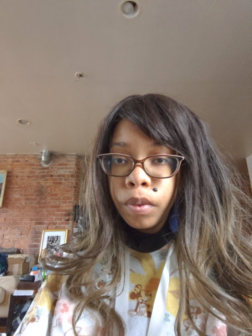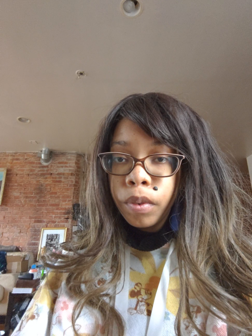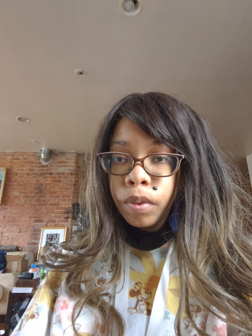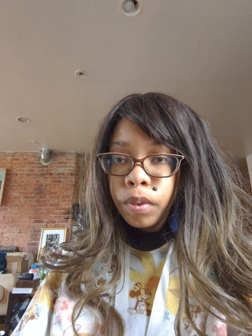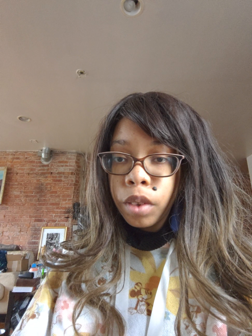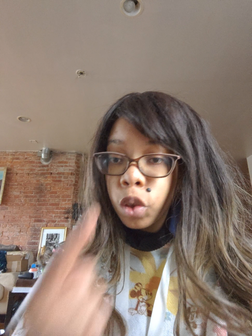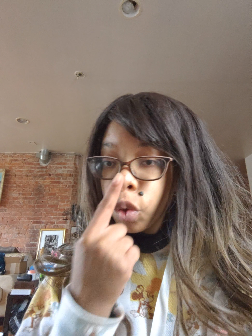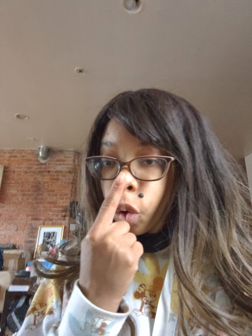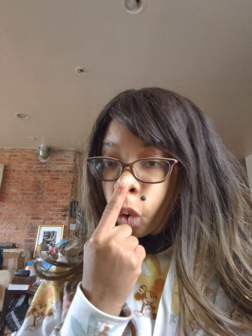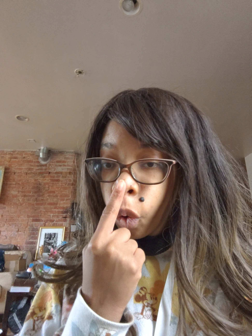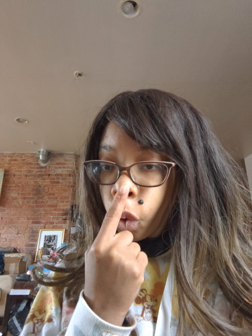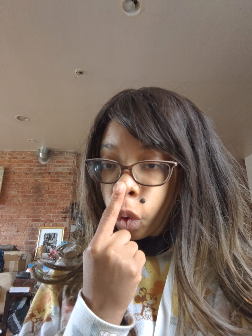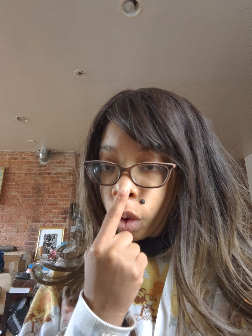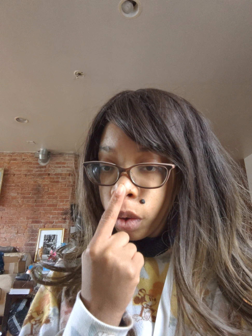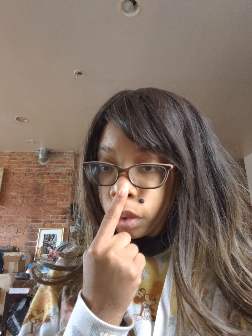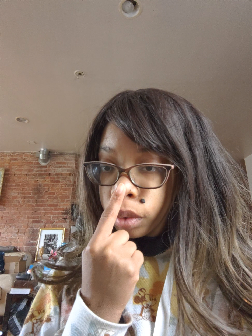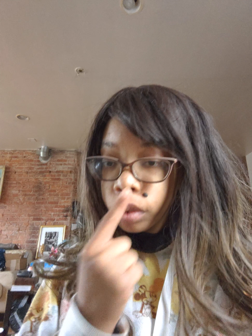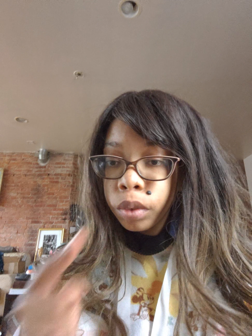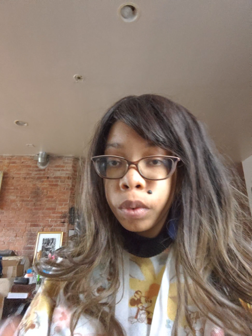nose